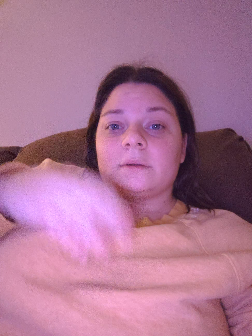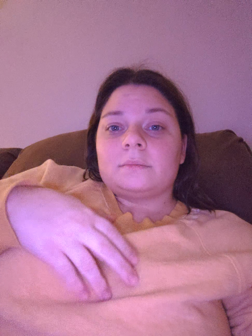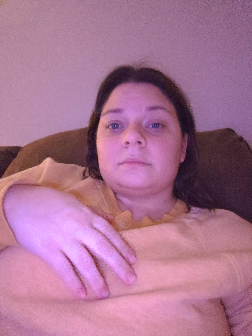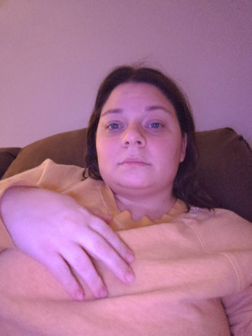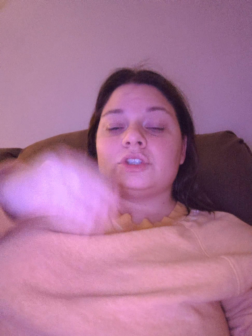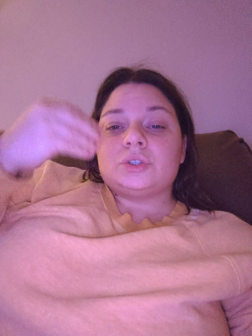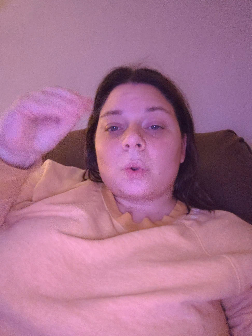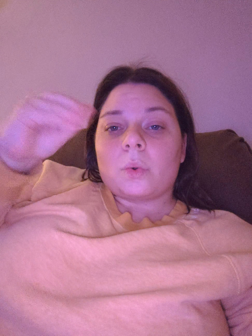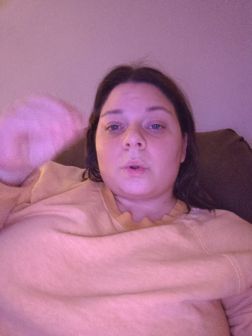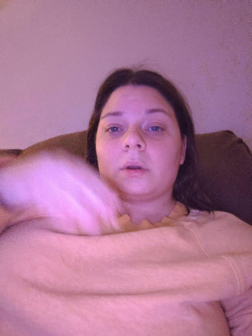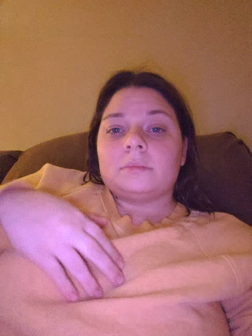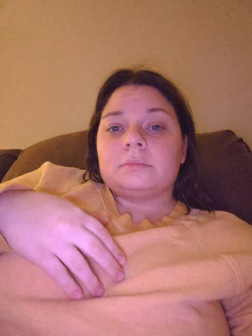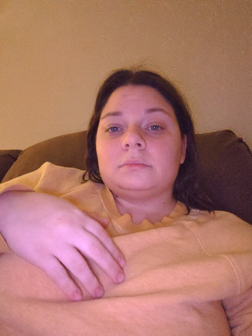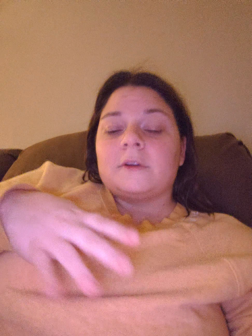store